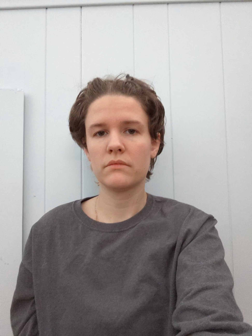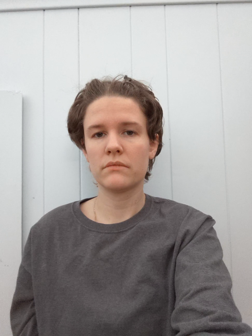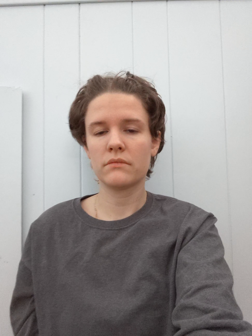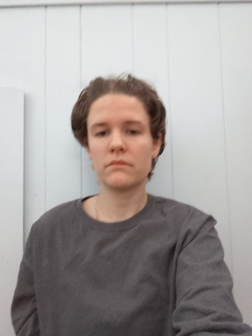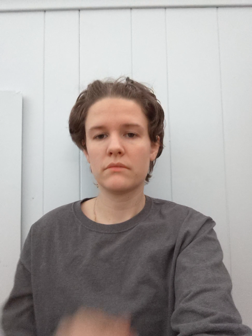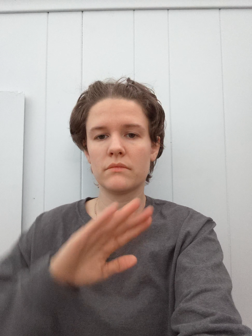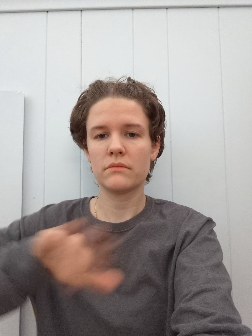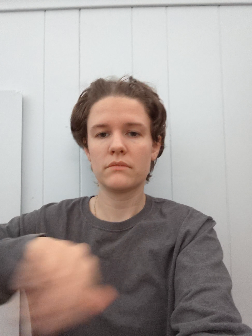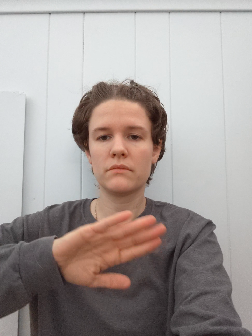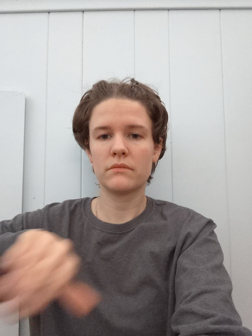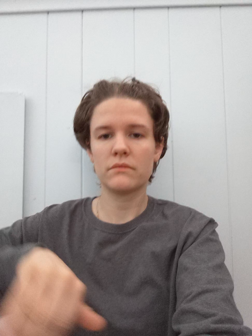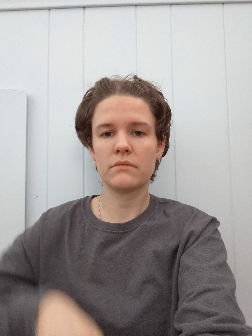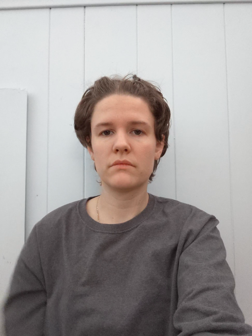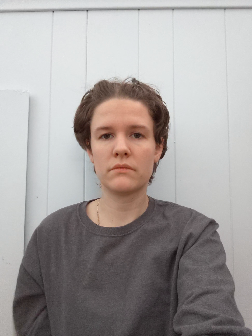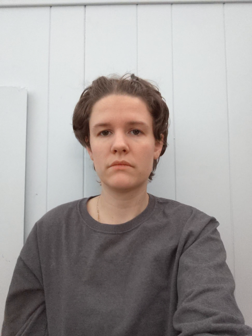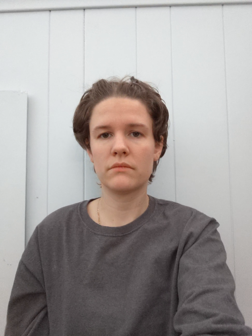pool